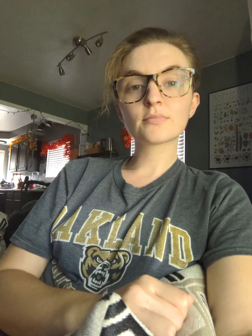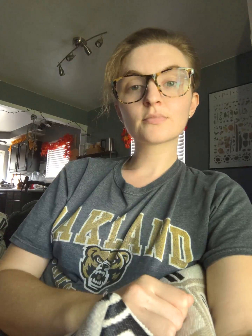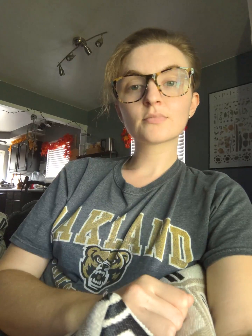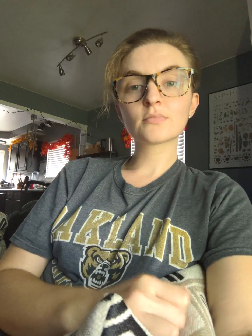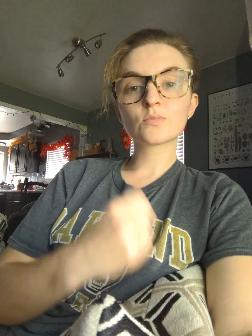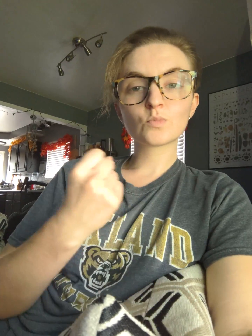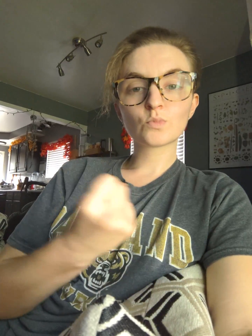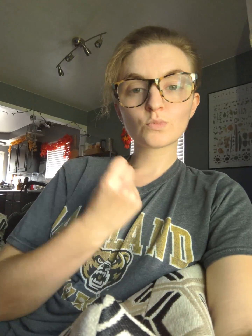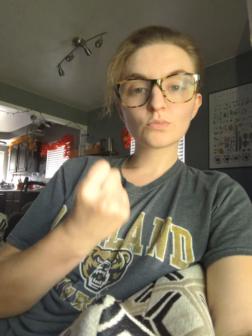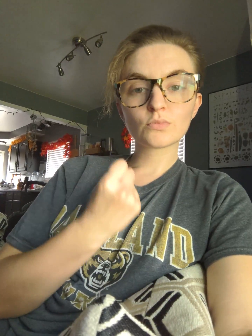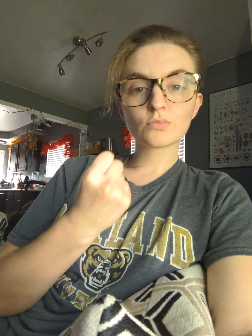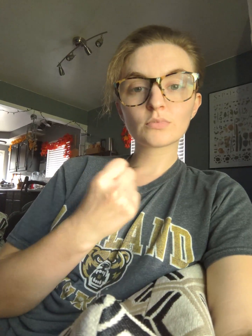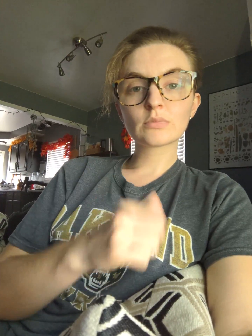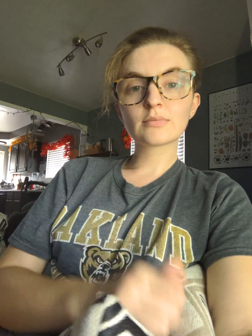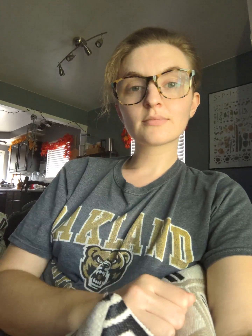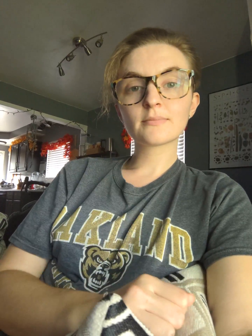hold